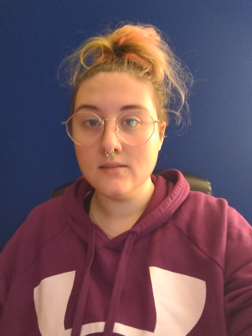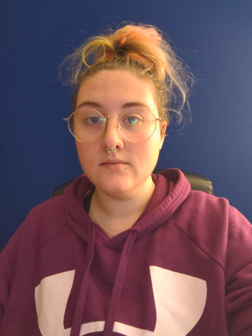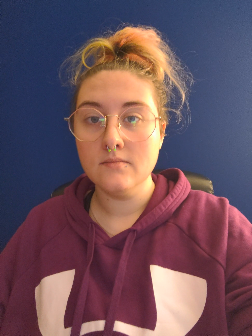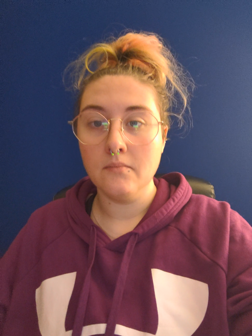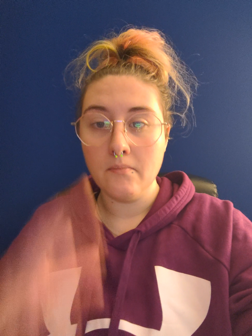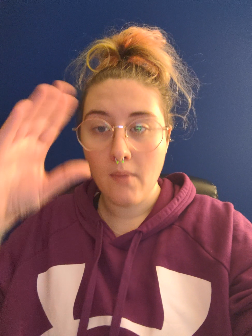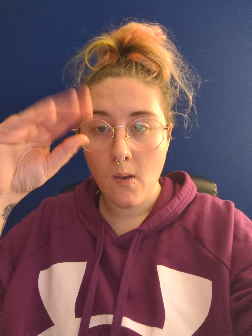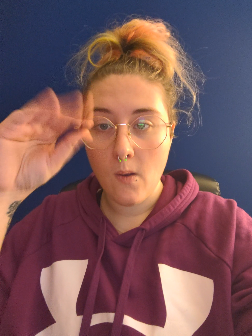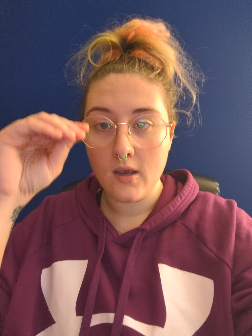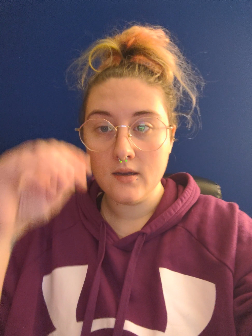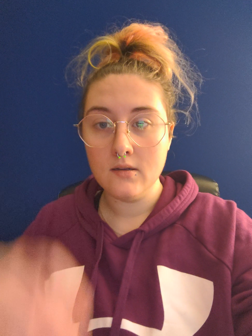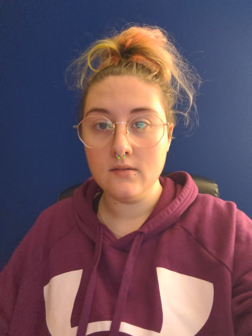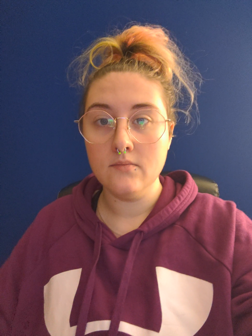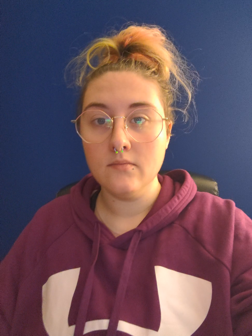boy